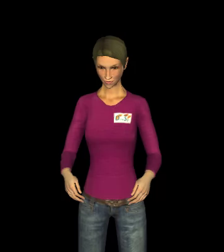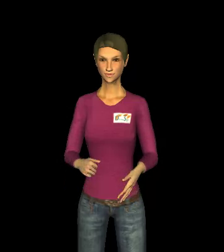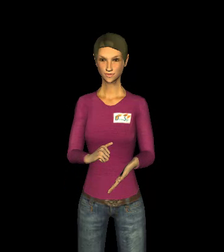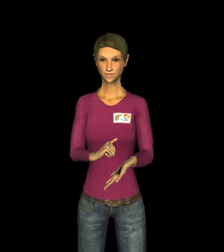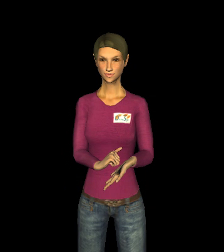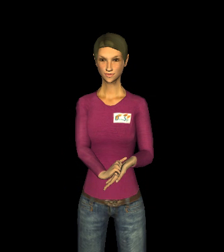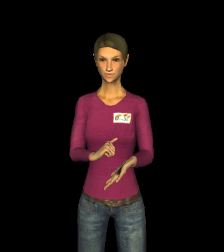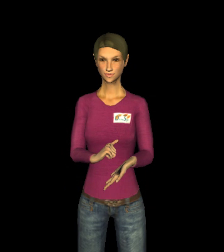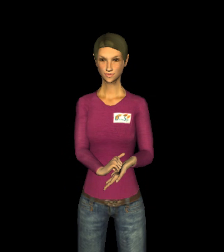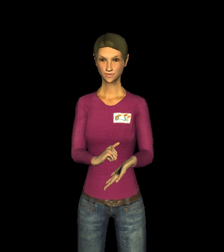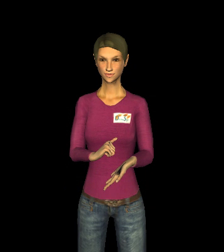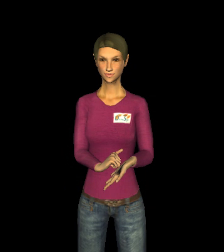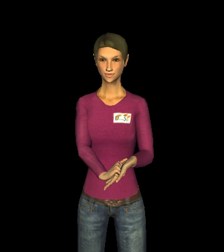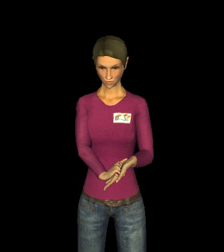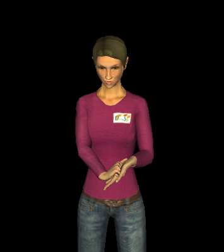شهية